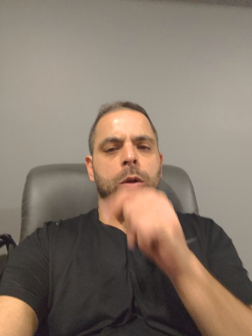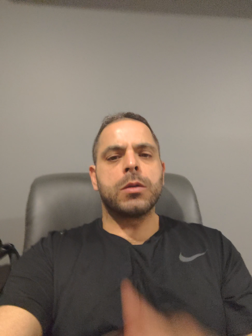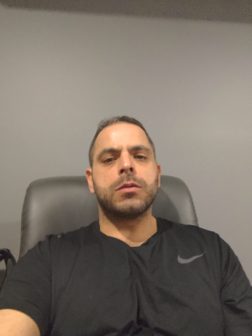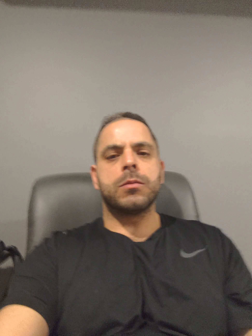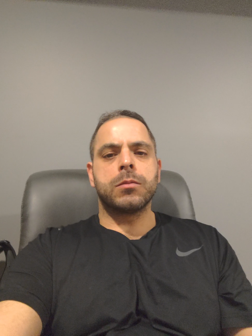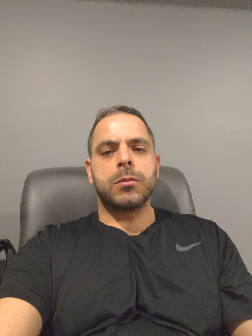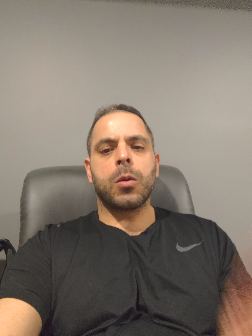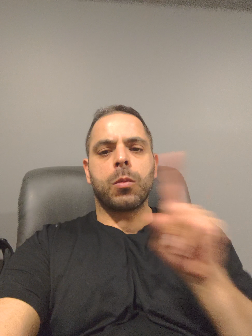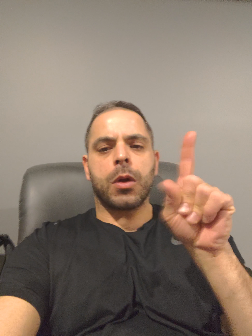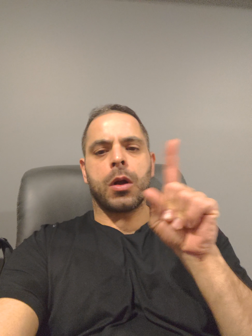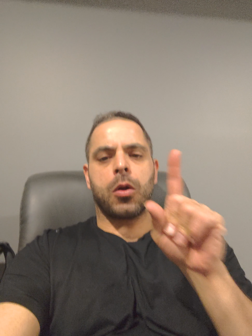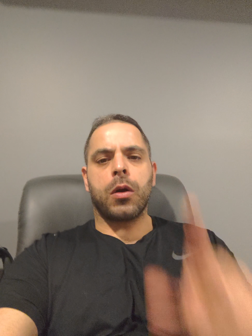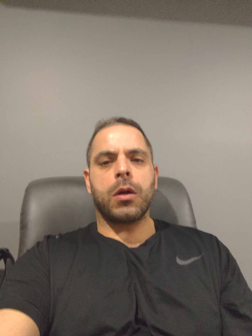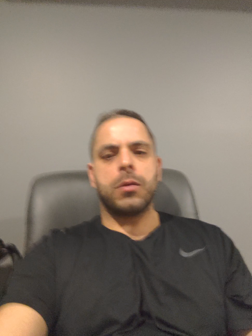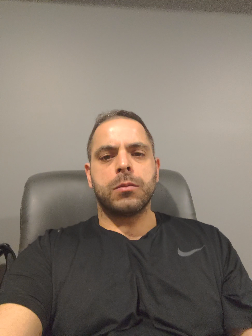where